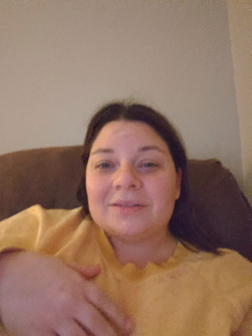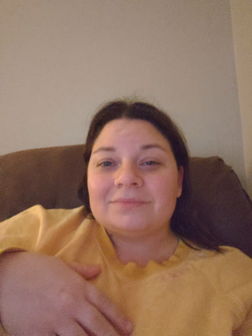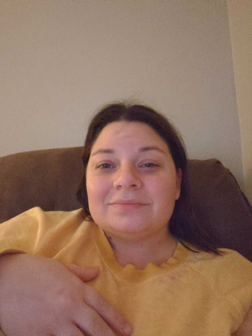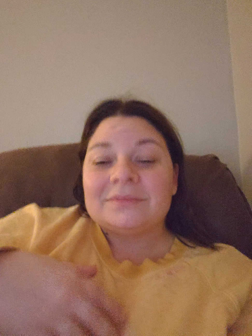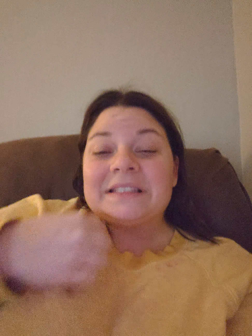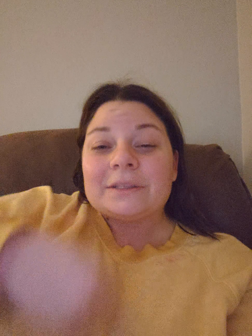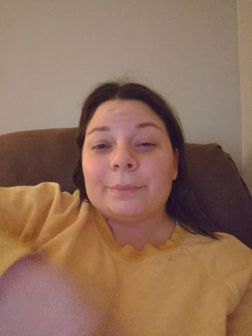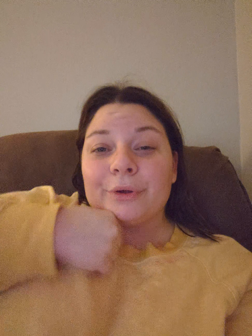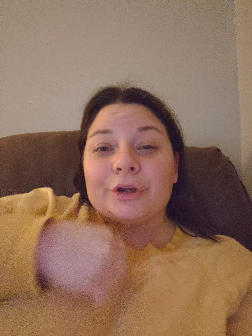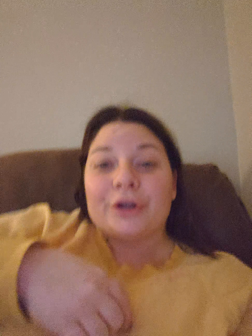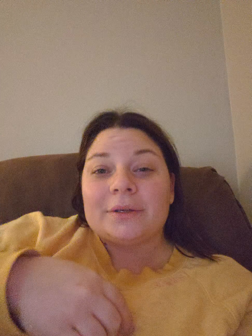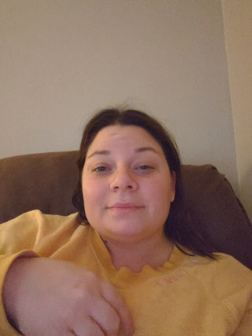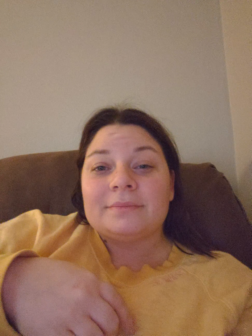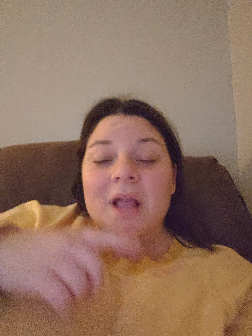zipper